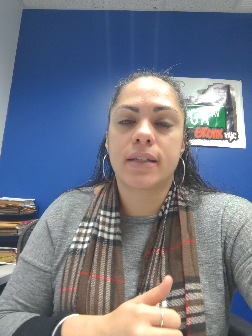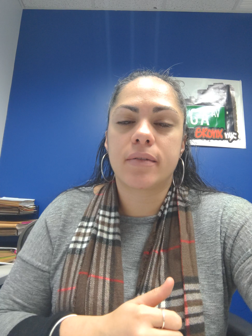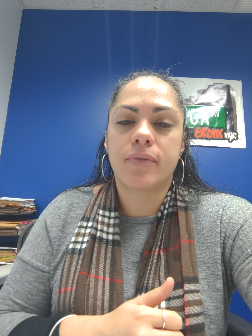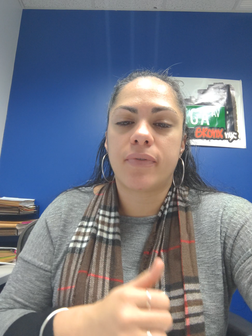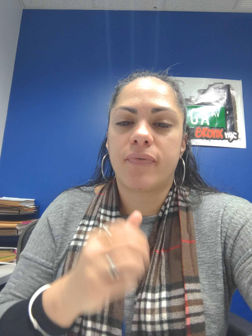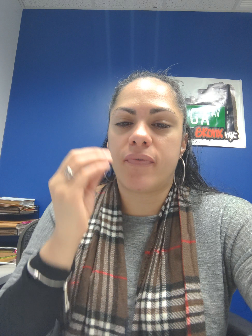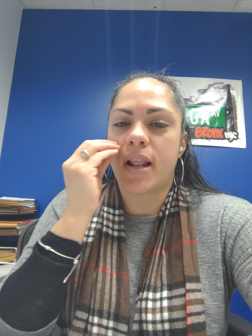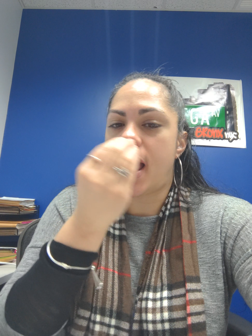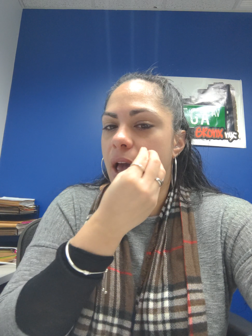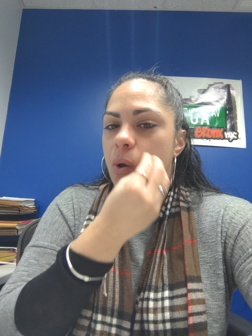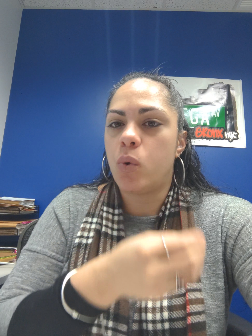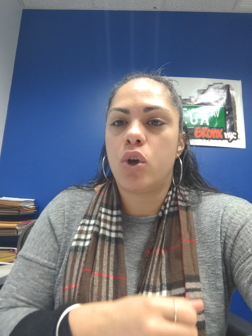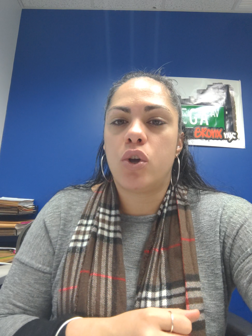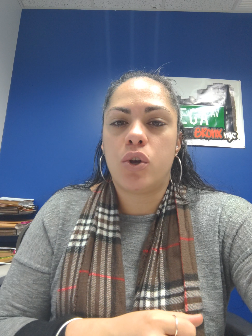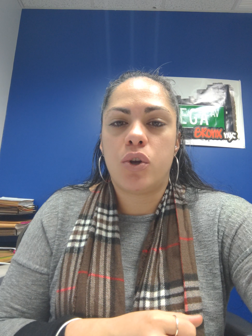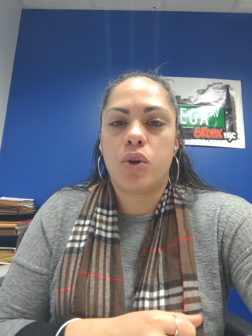flower